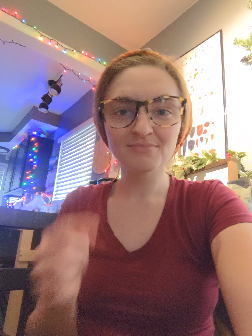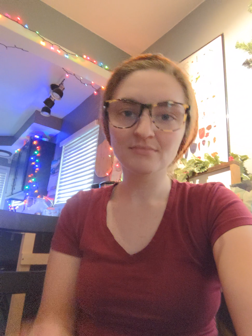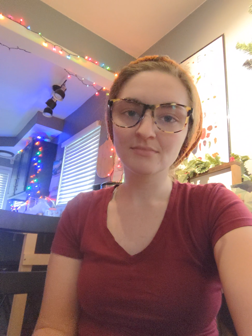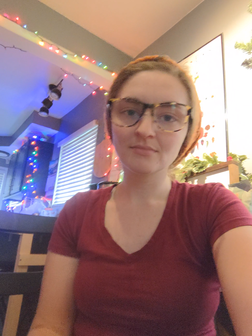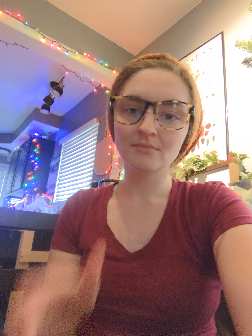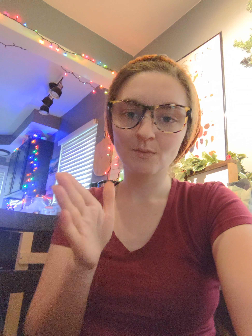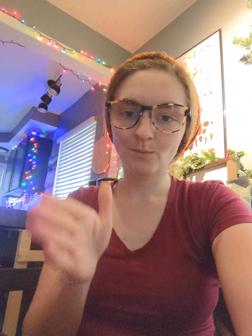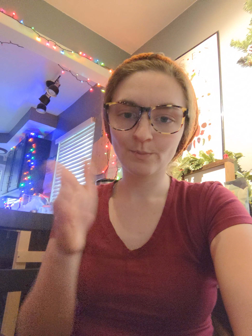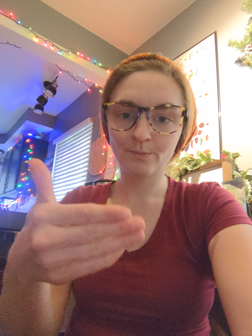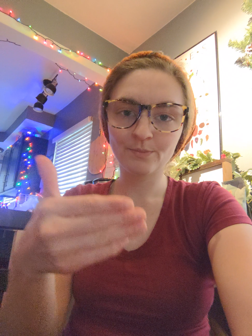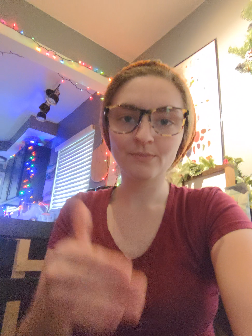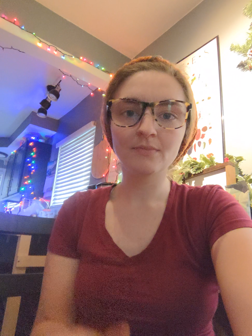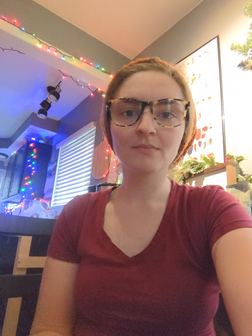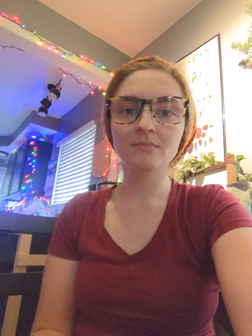room